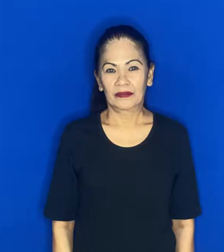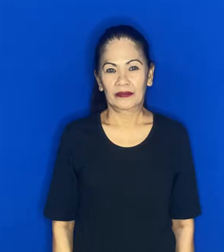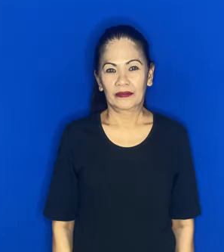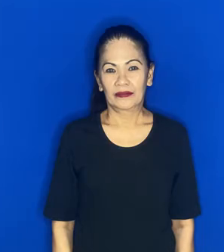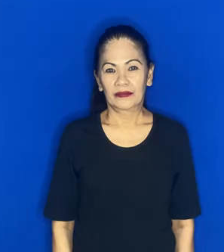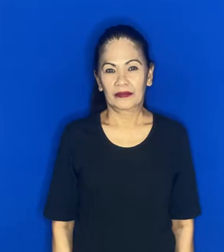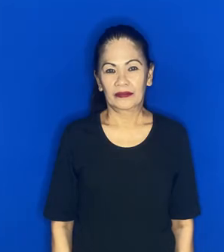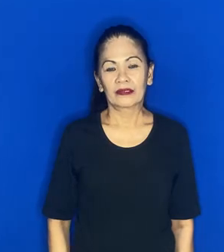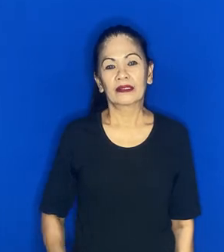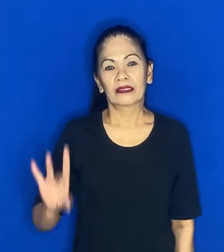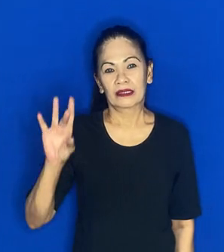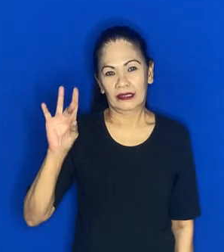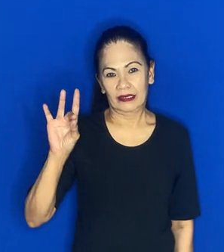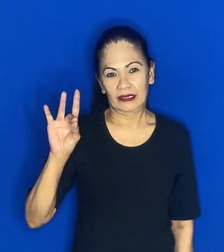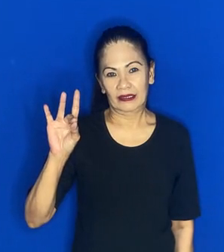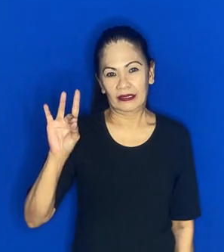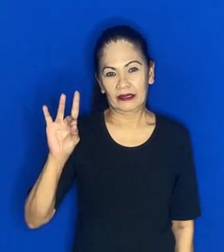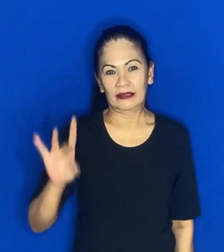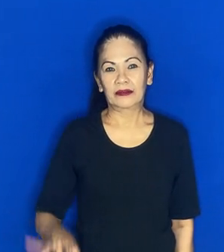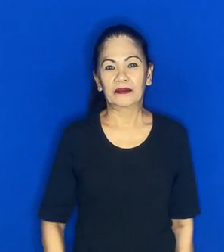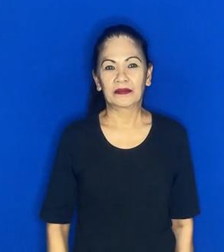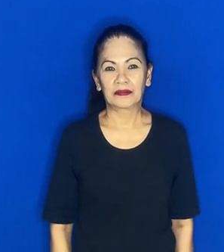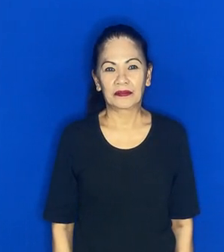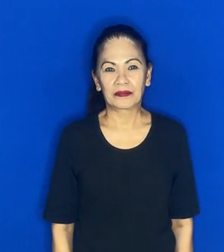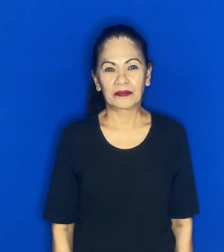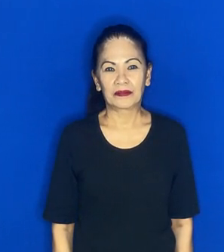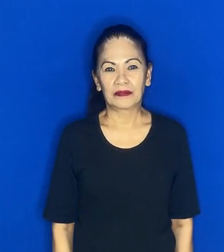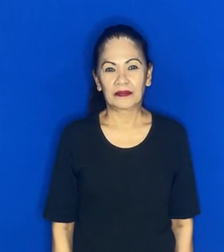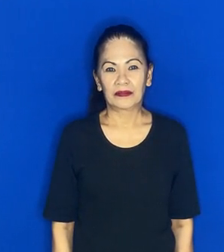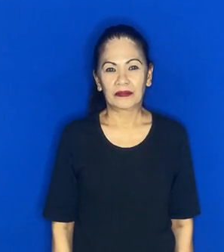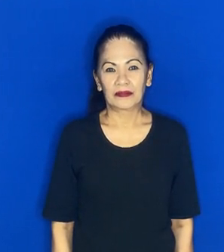eight